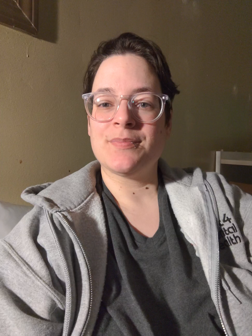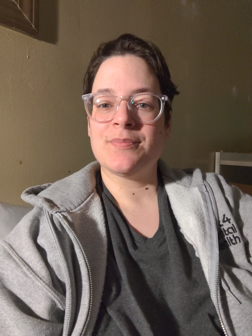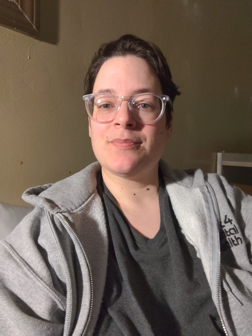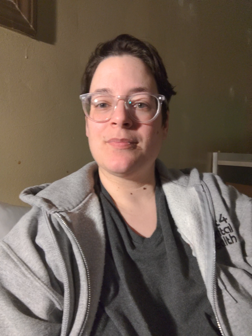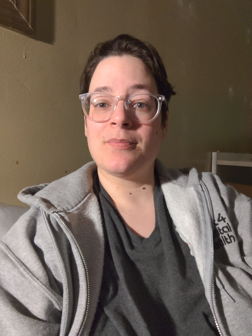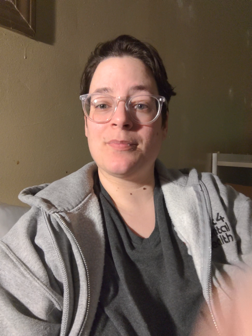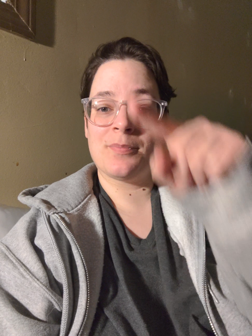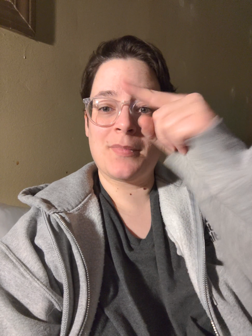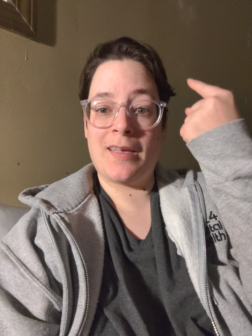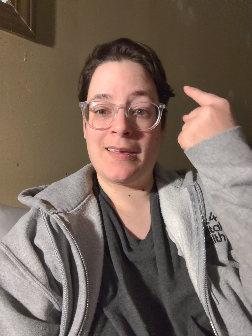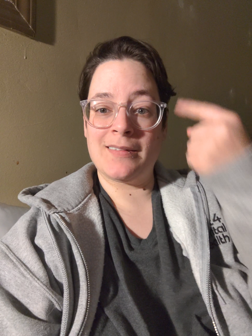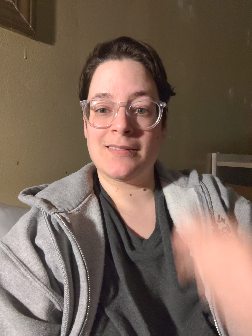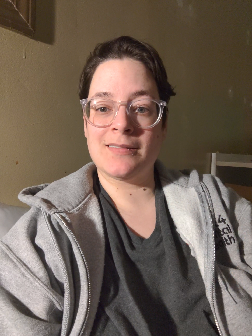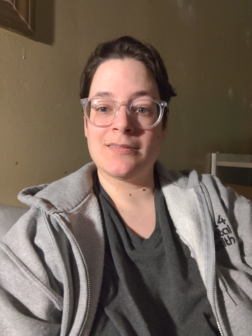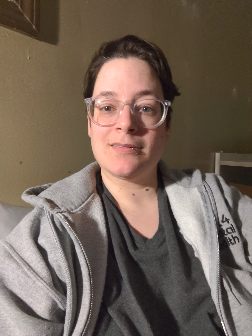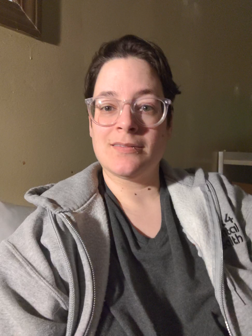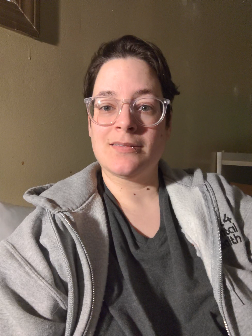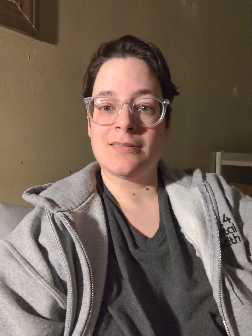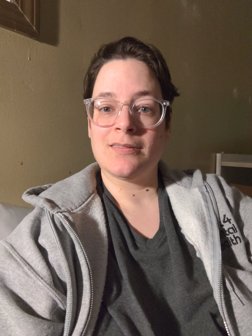black